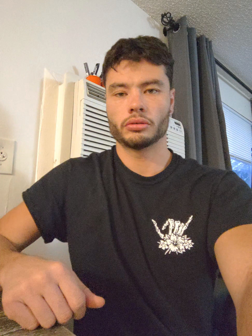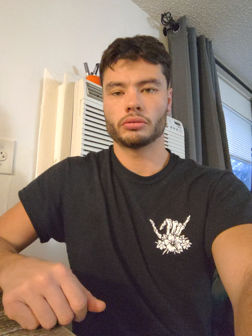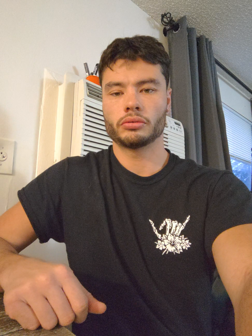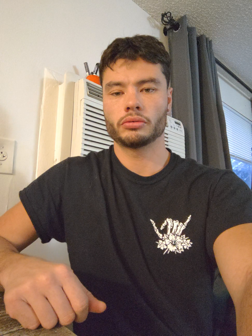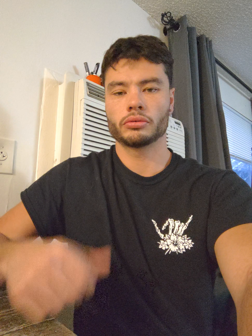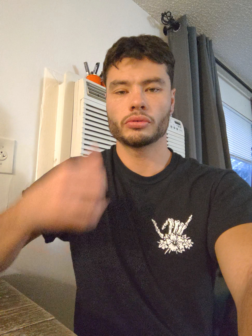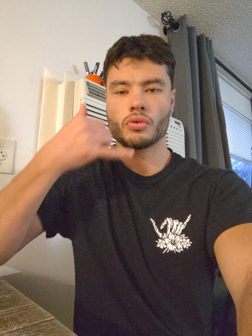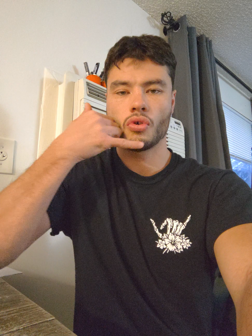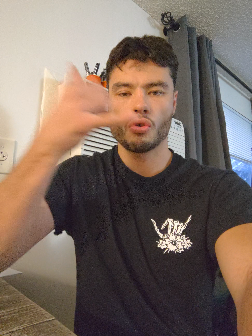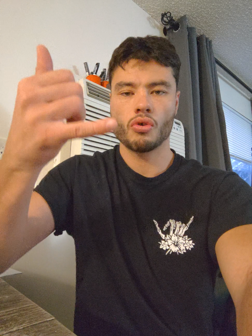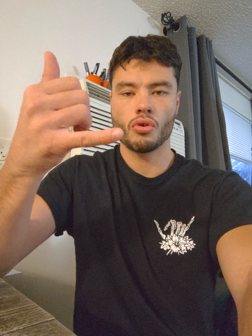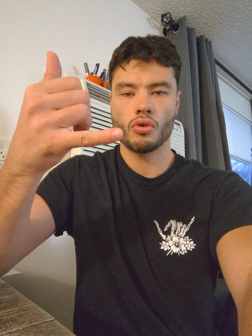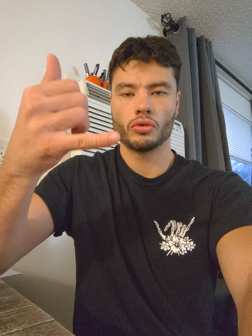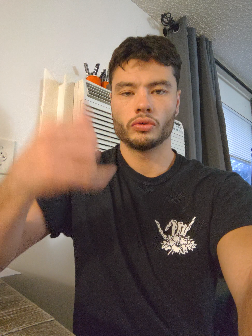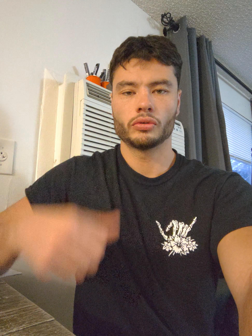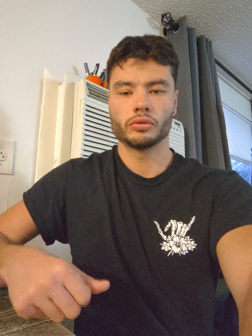call on the phone